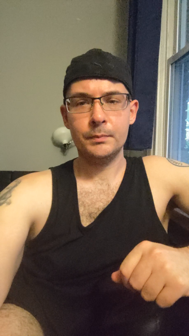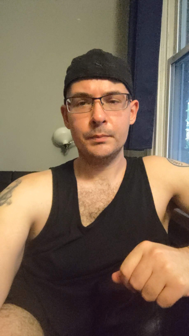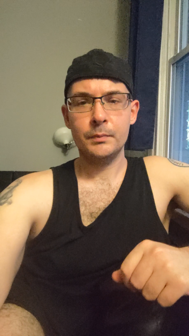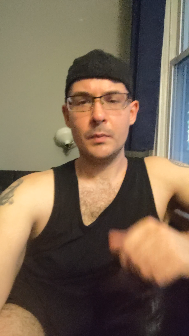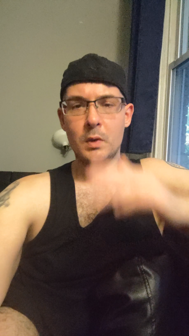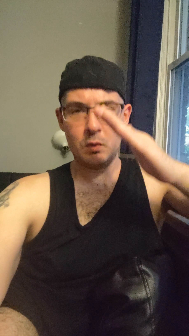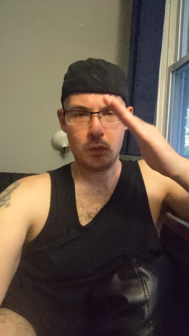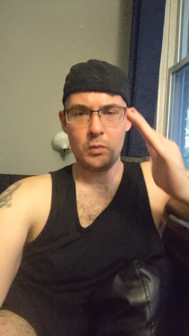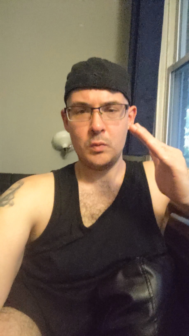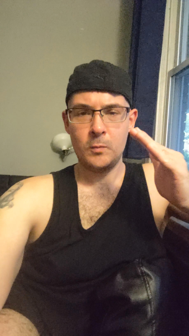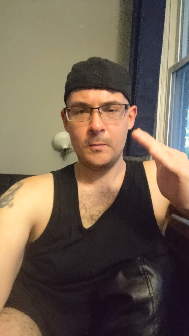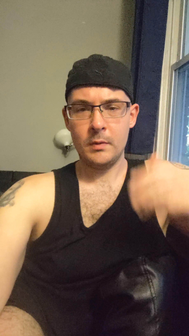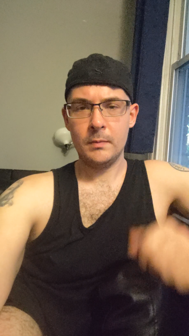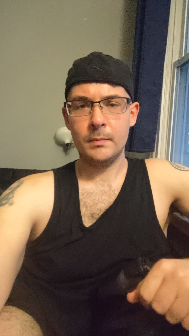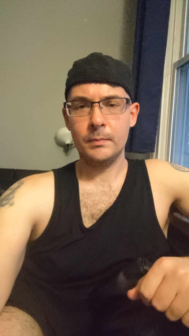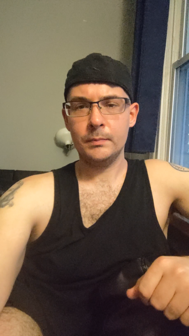roof